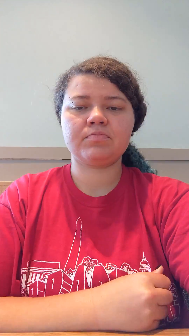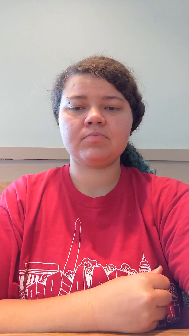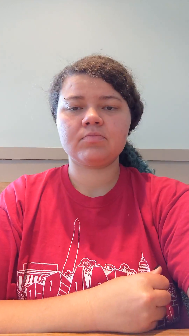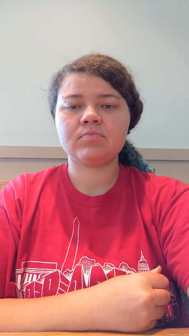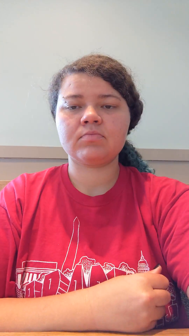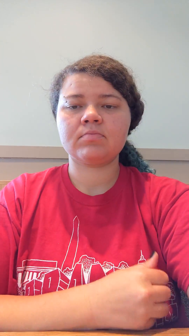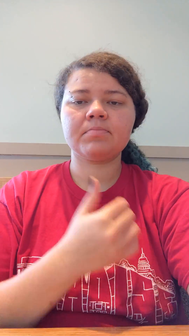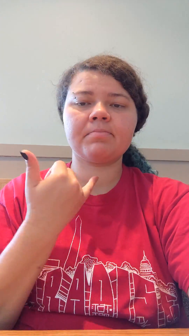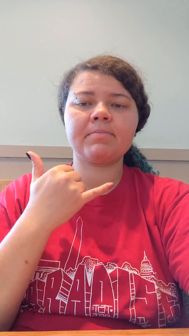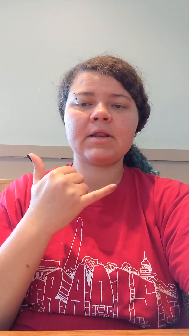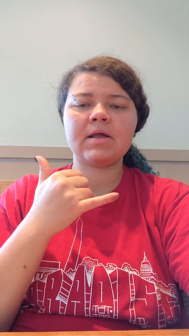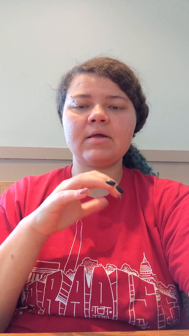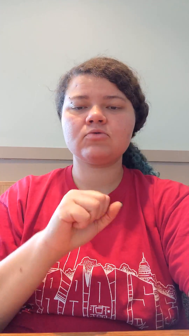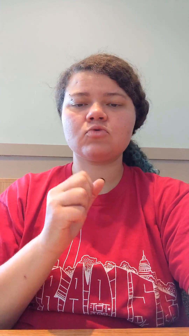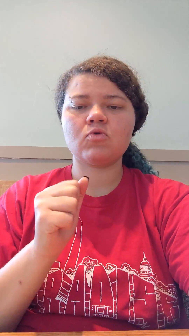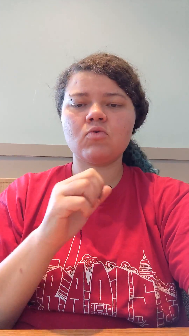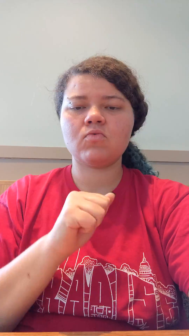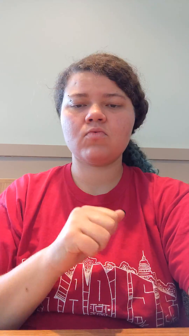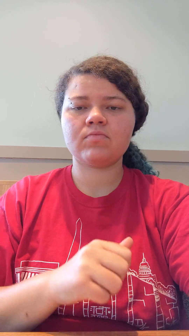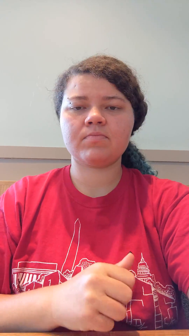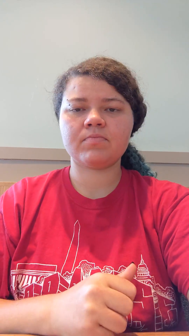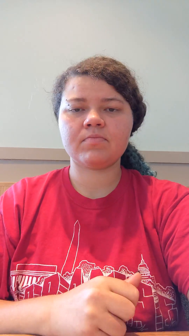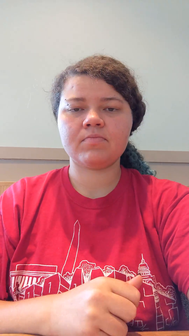play dough